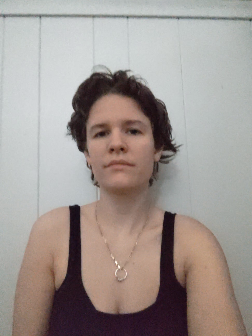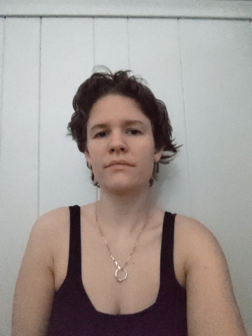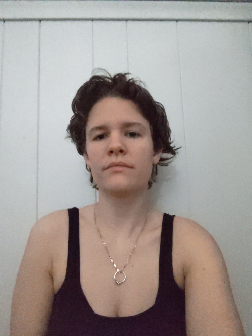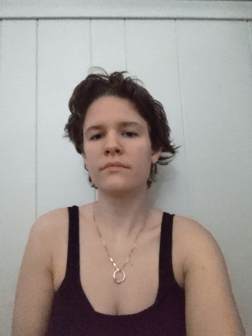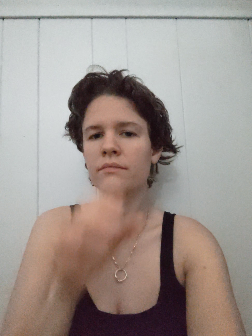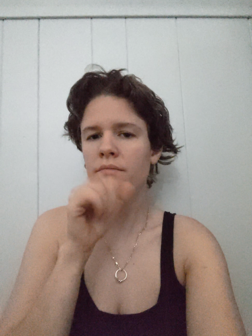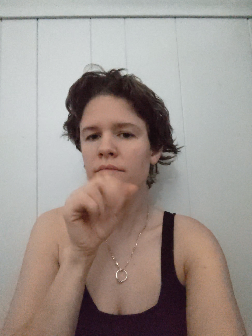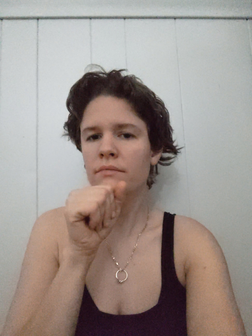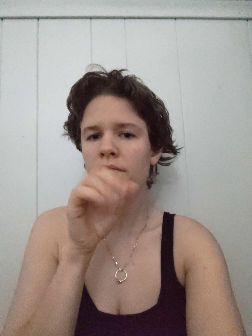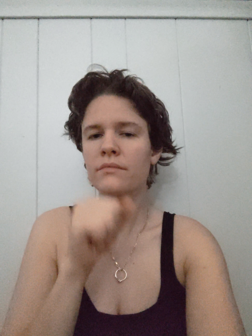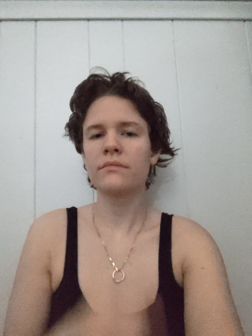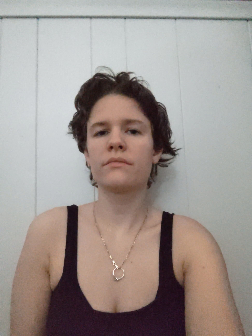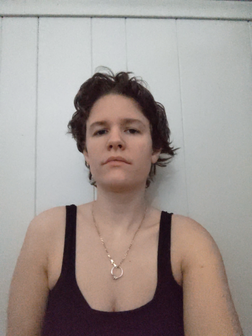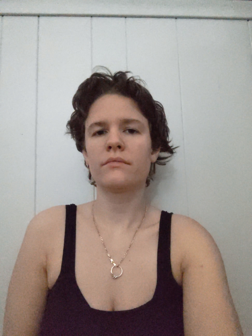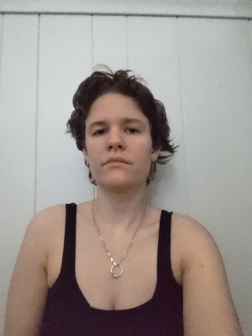orange